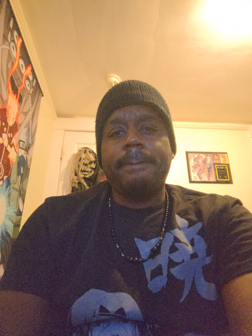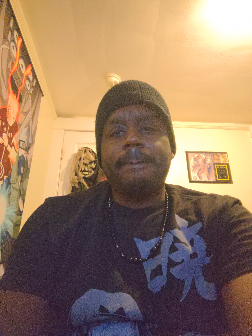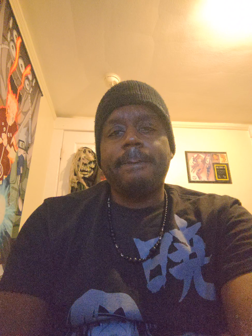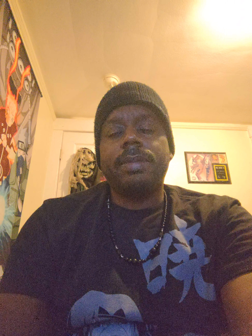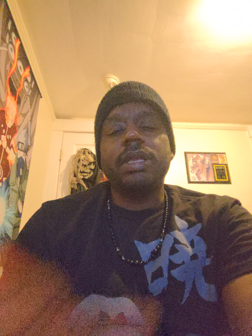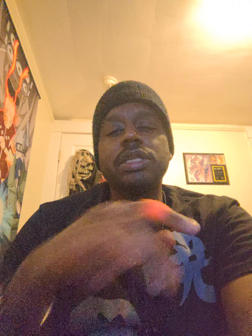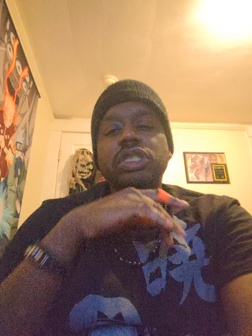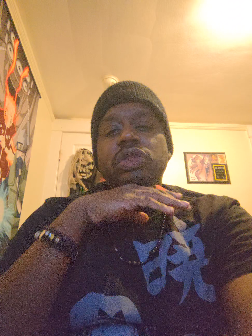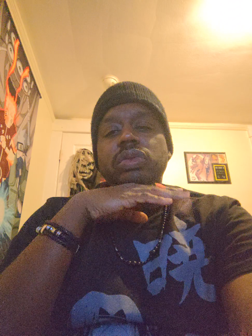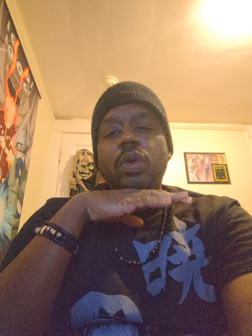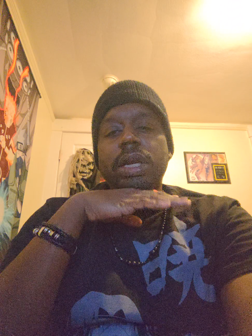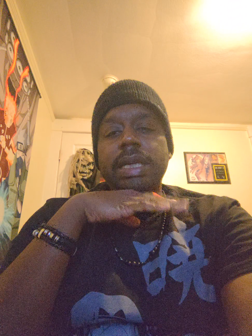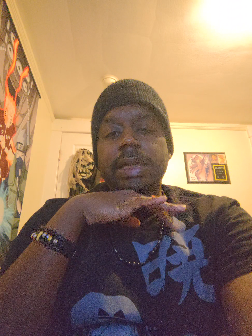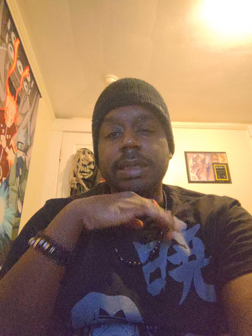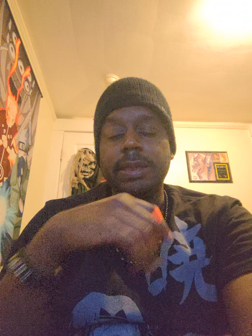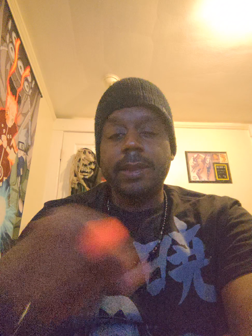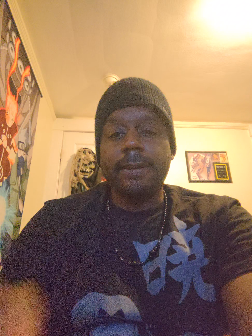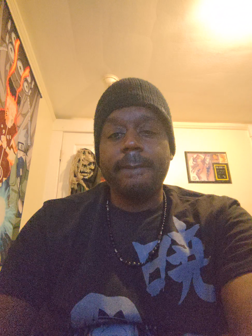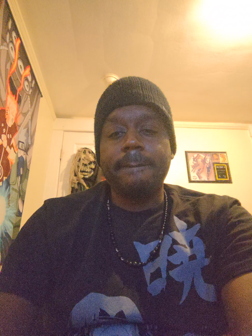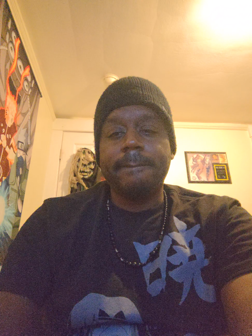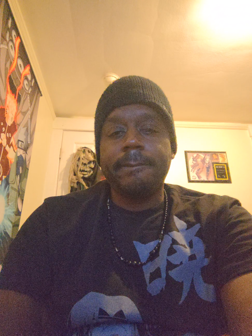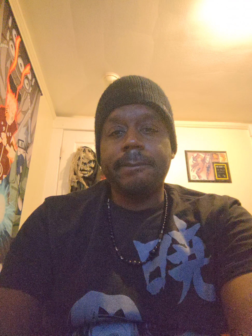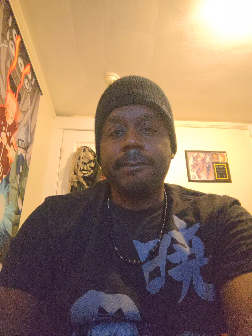dirty